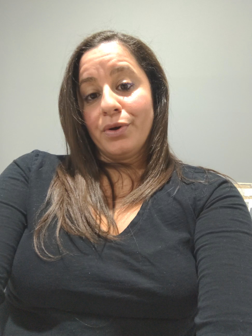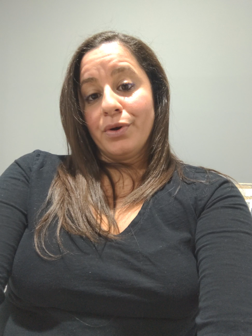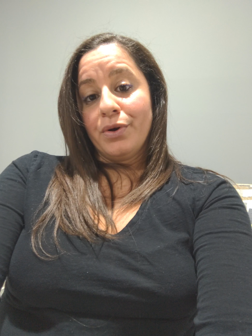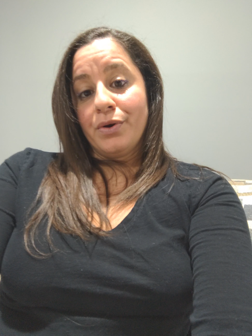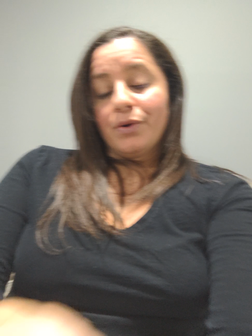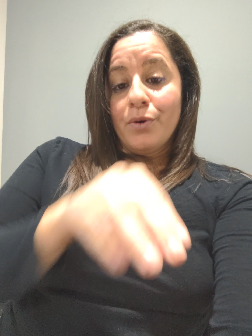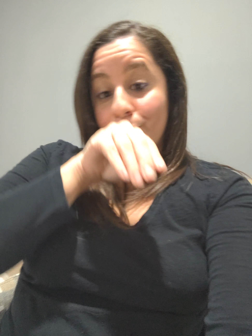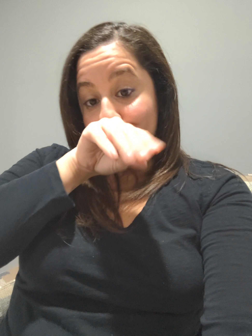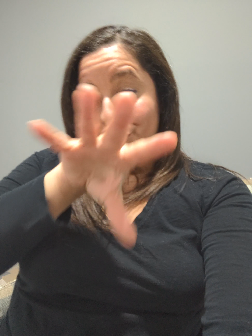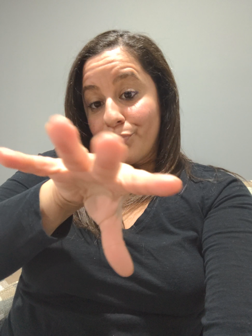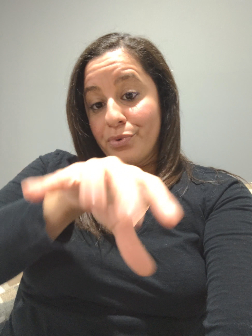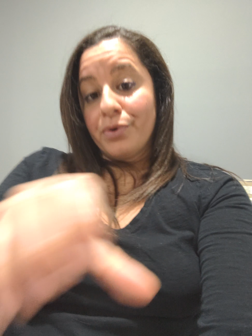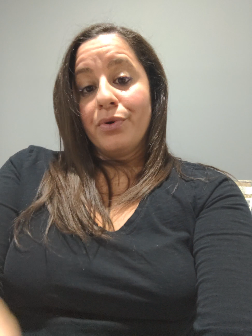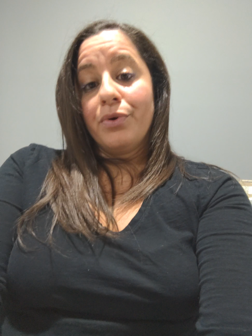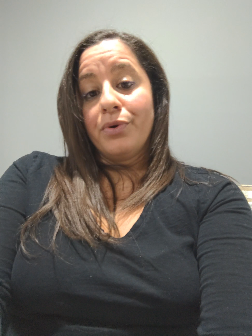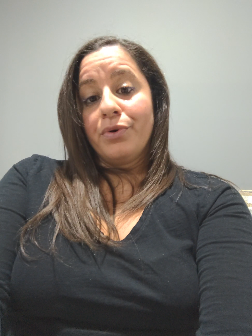blow